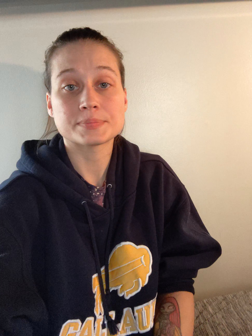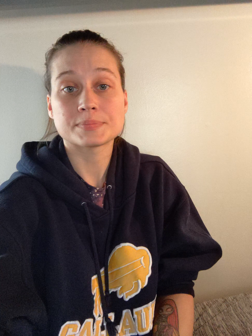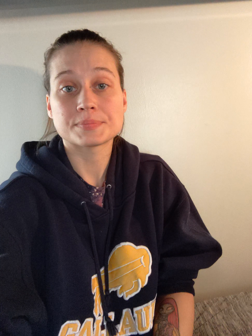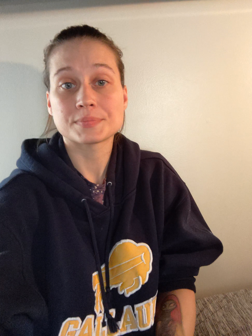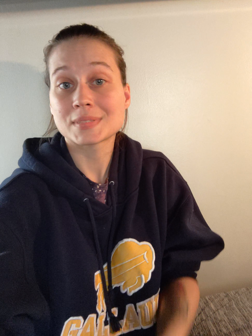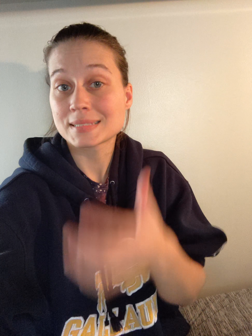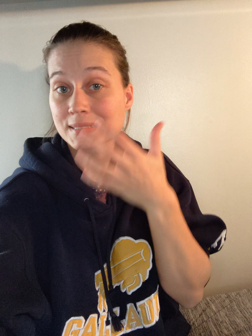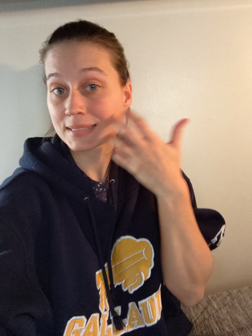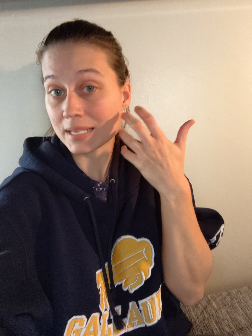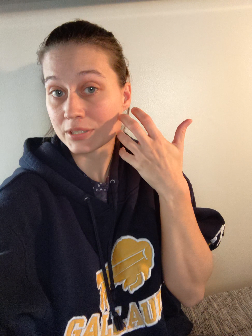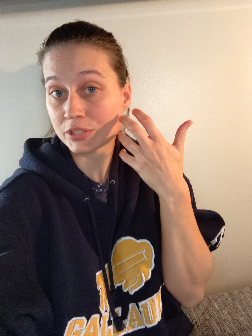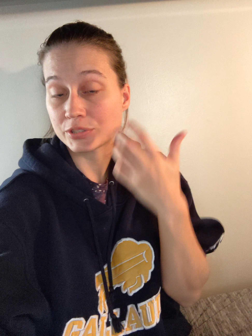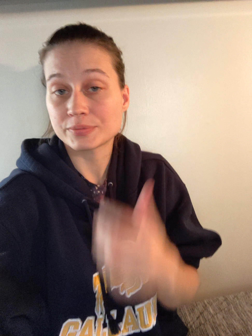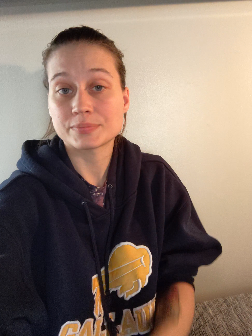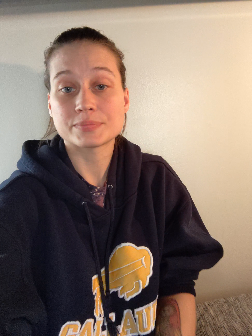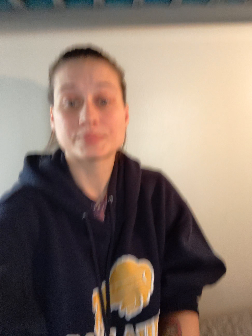tiger